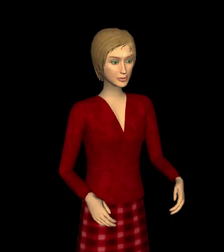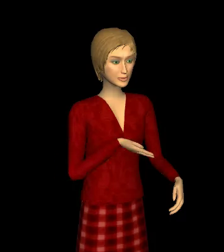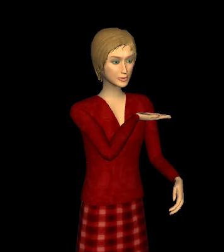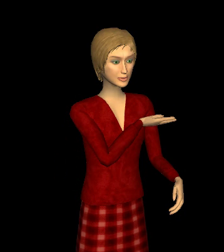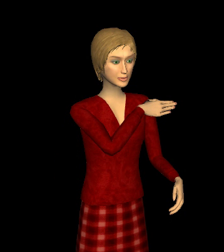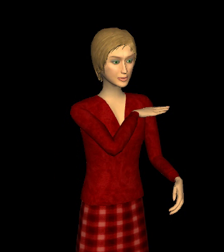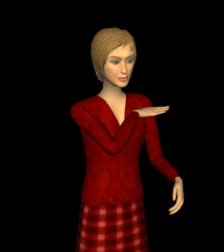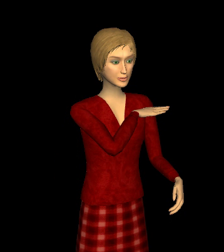مسؤول